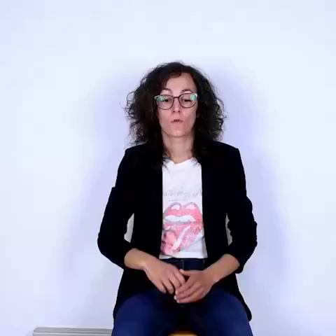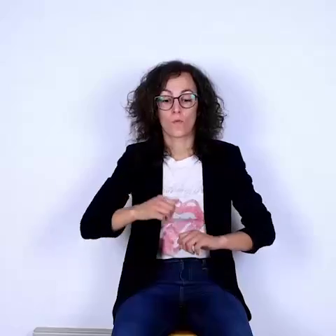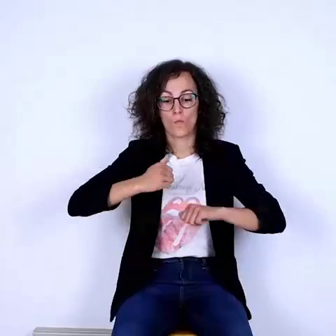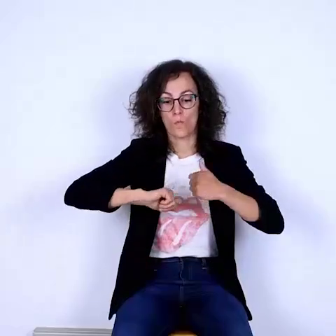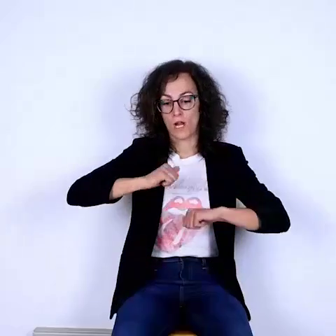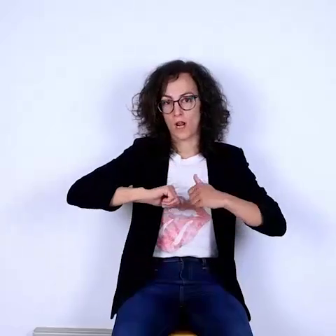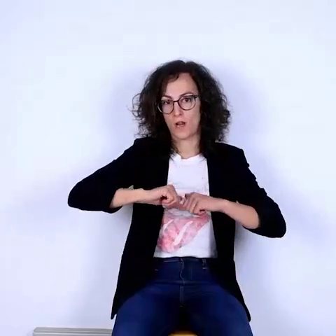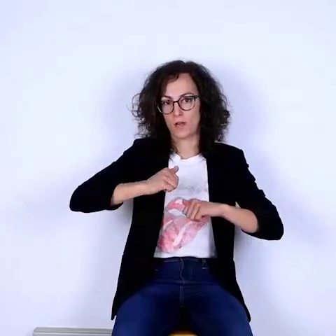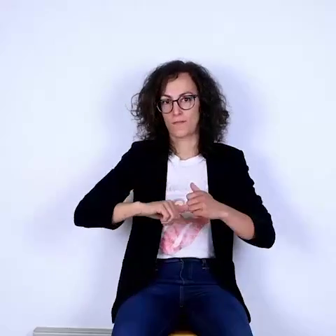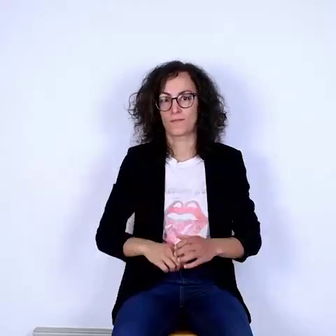operar